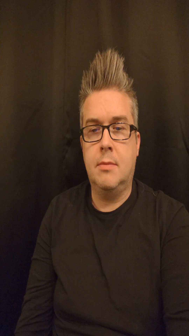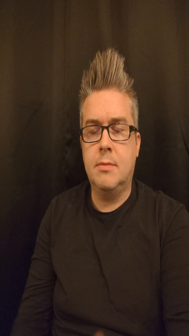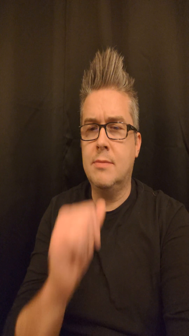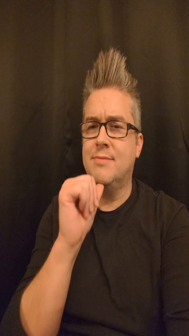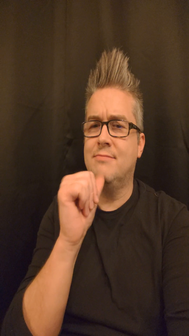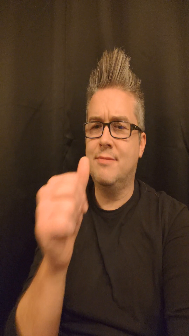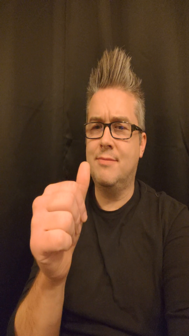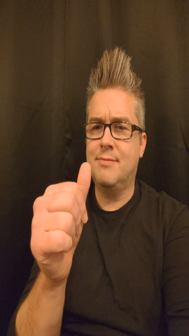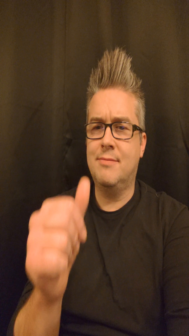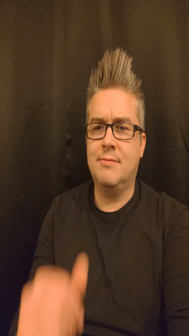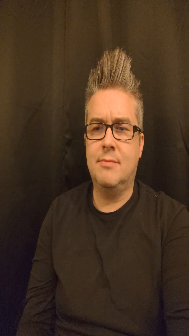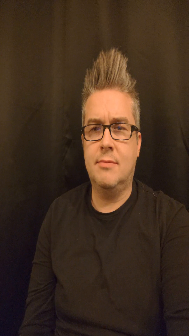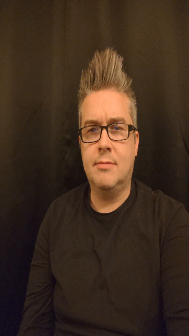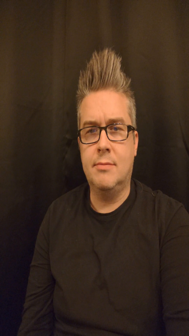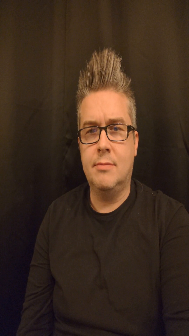not